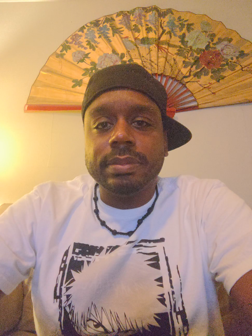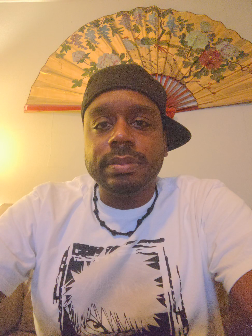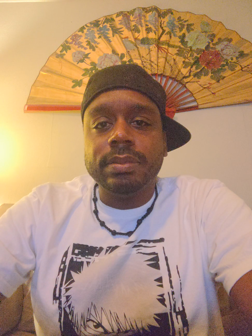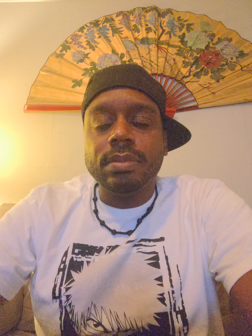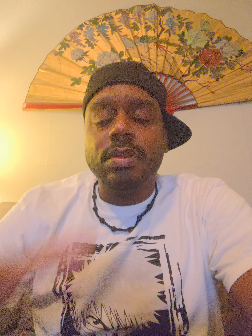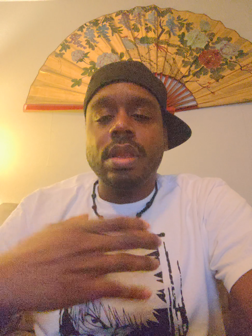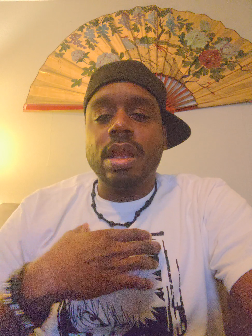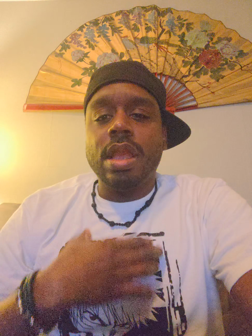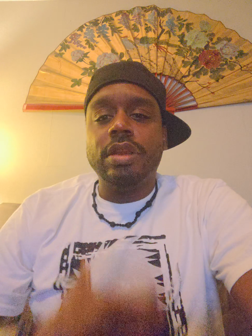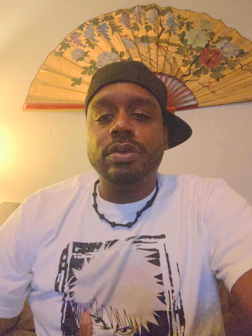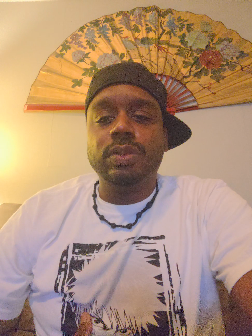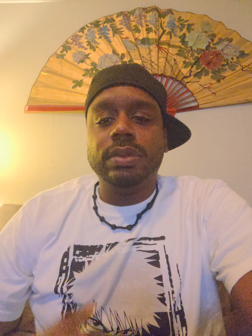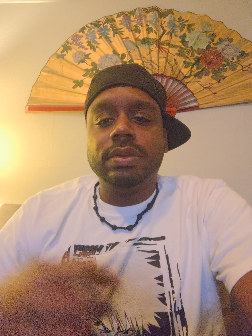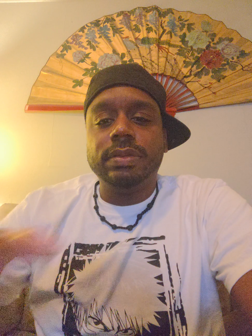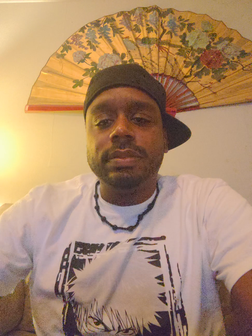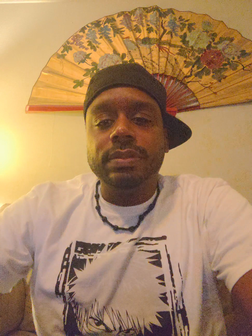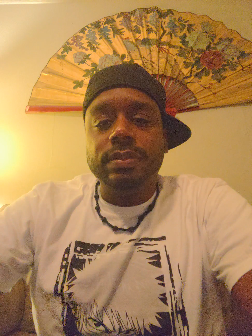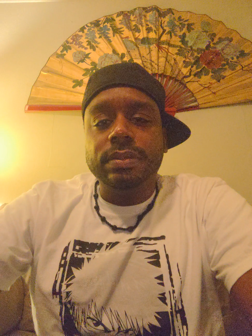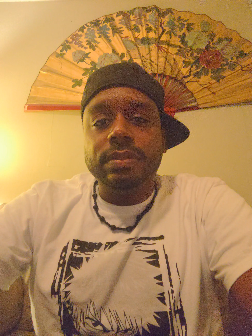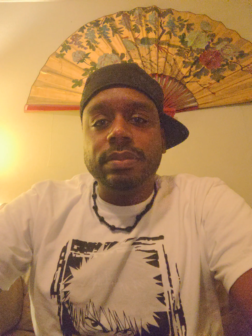hungry